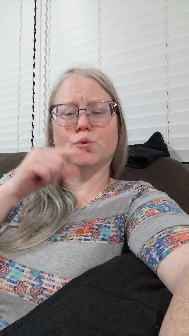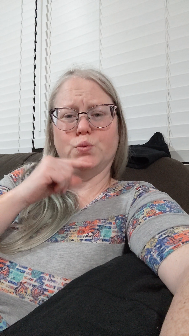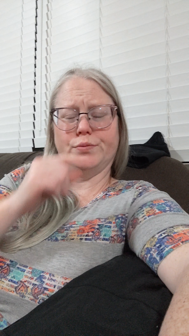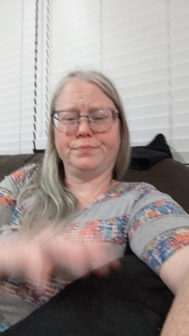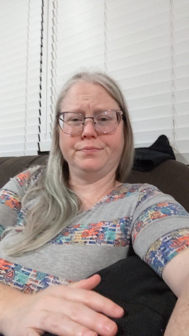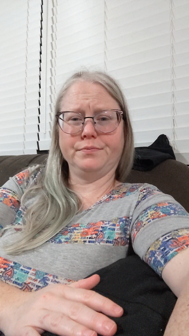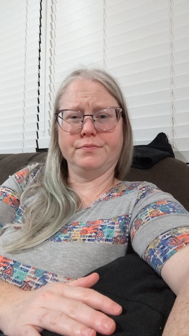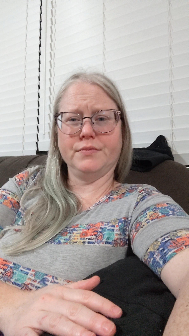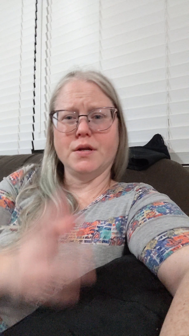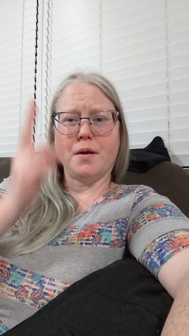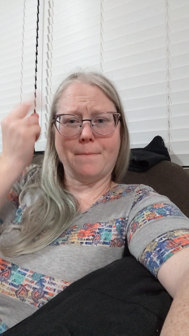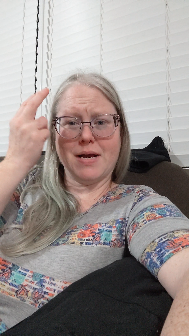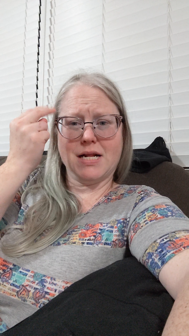bunny